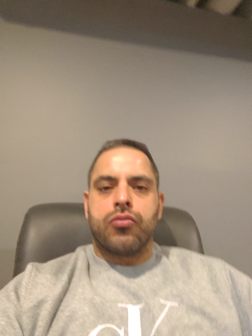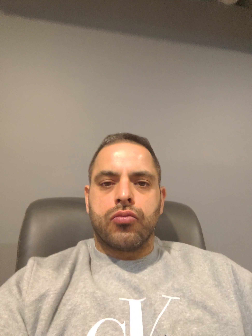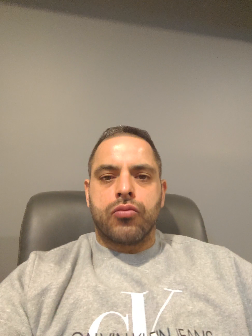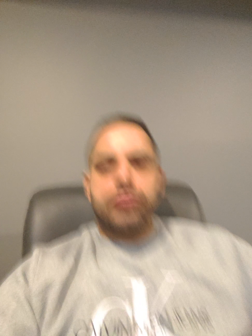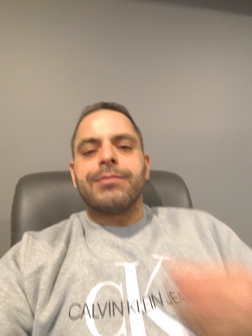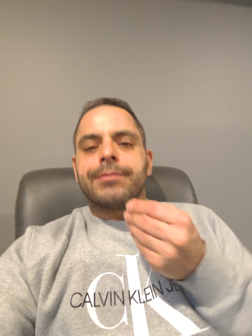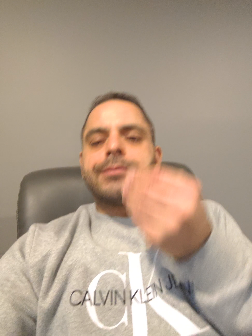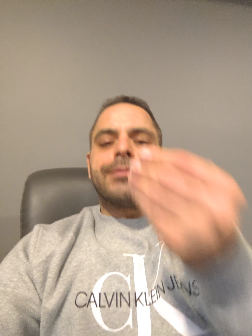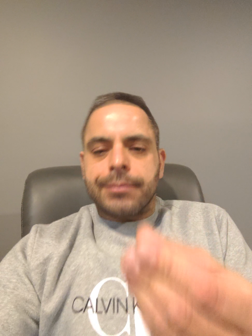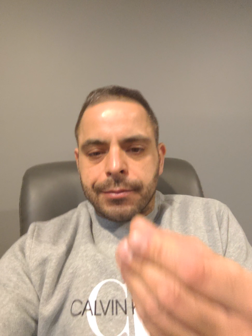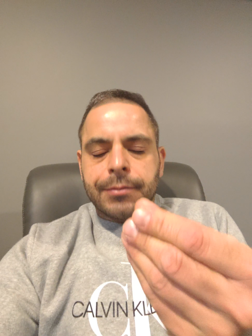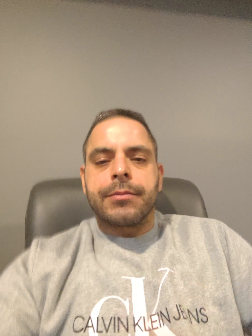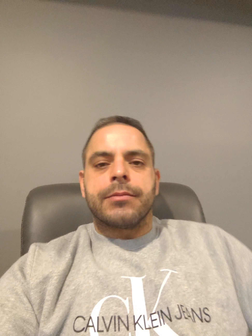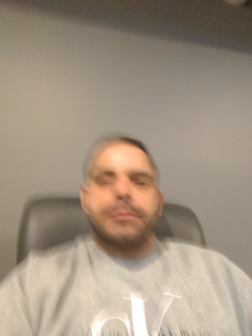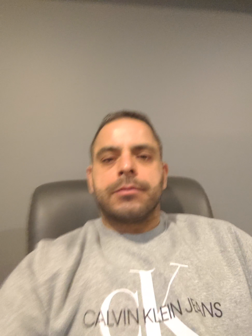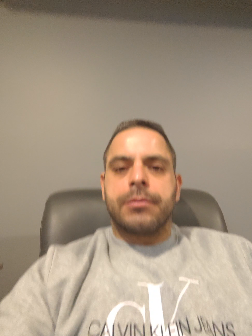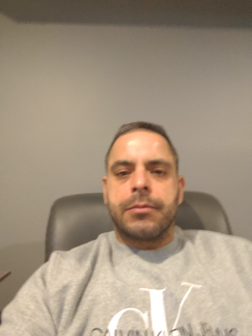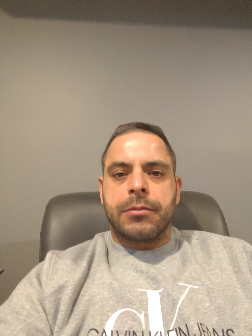give